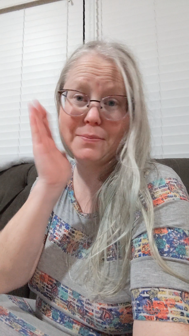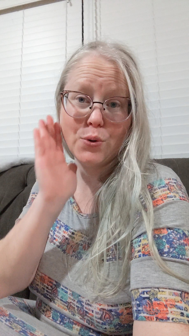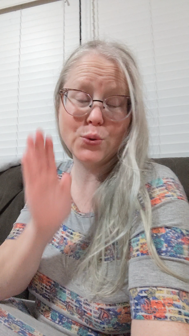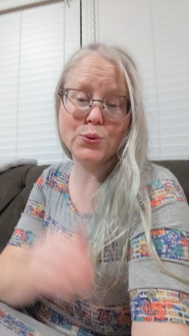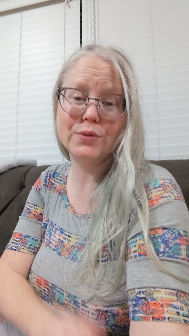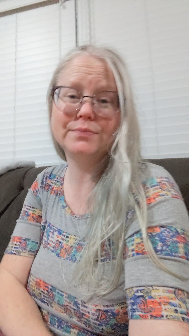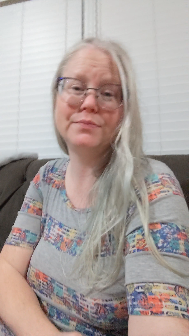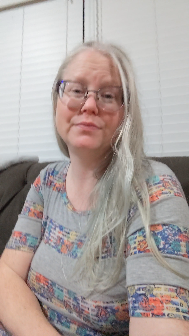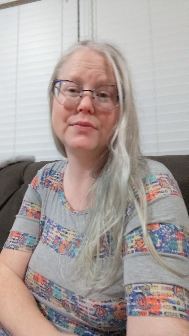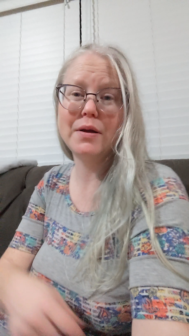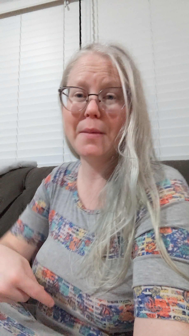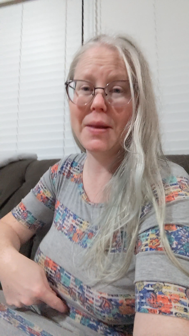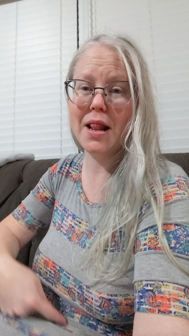belly button